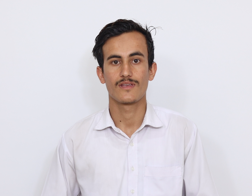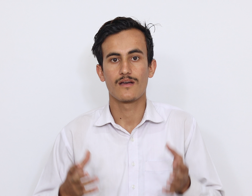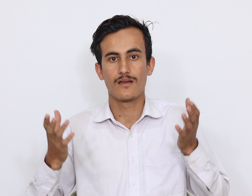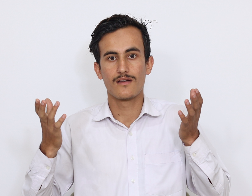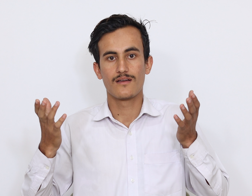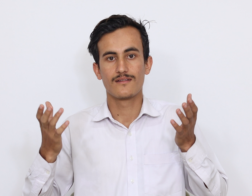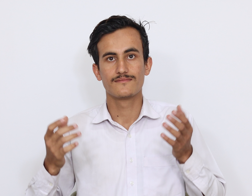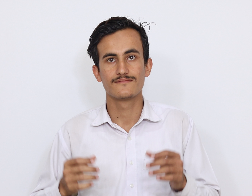surprise